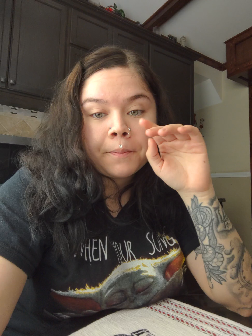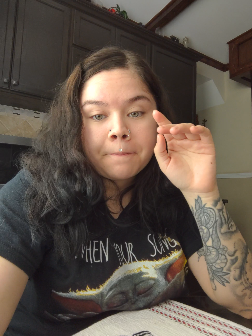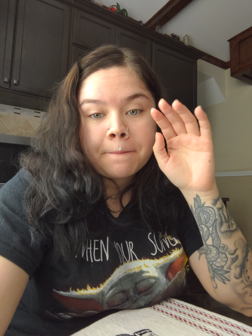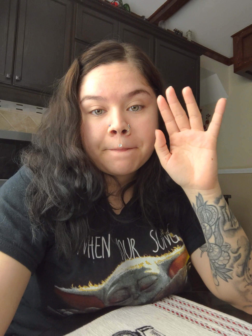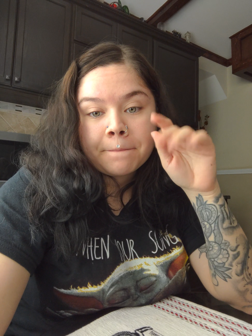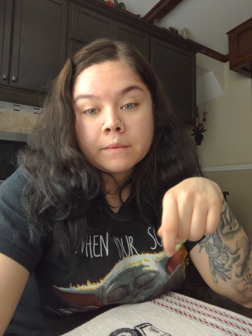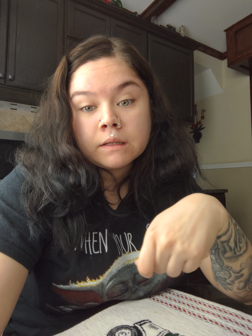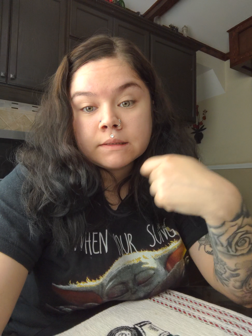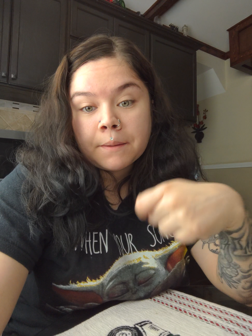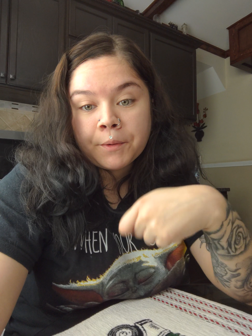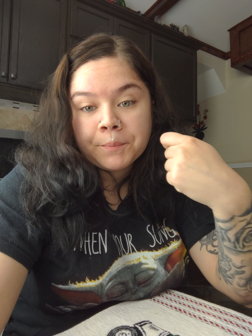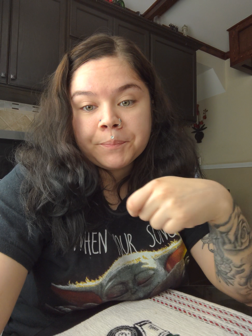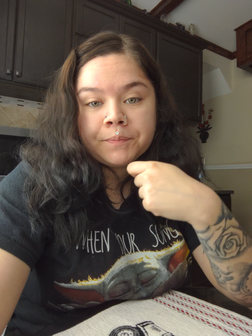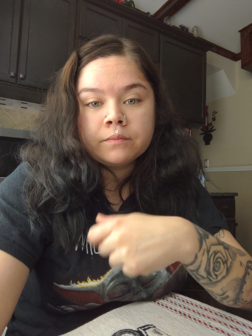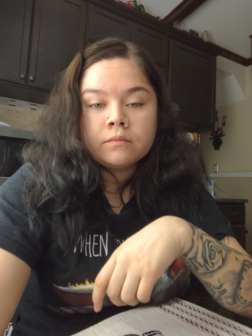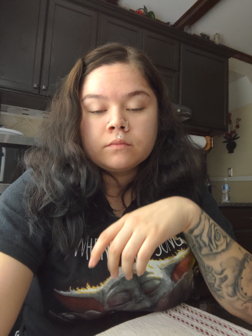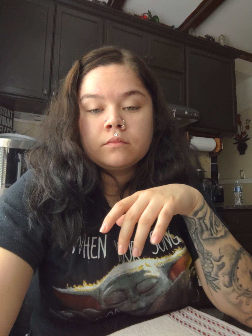zipper